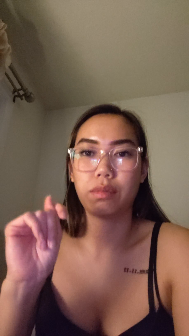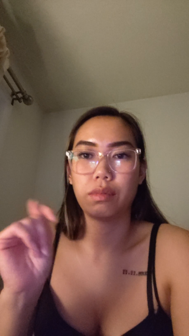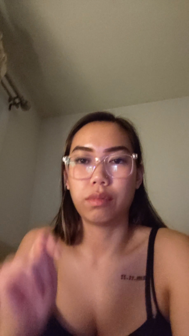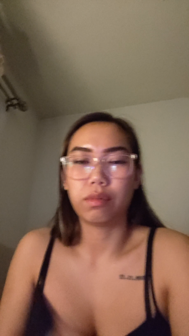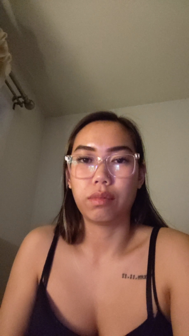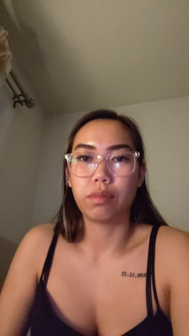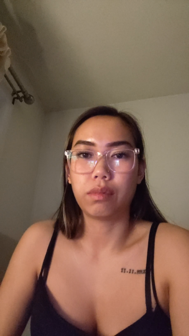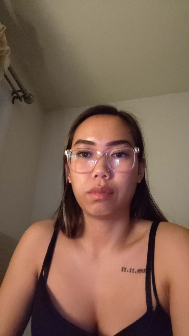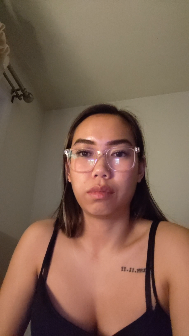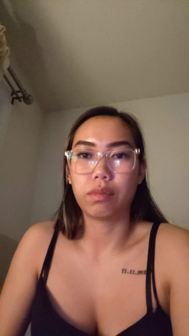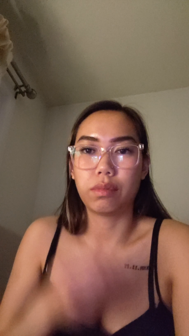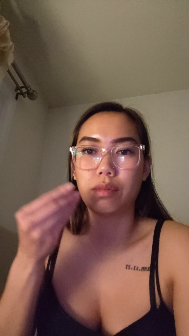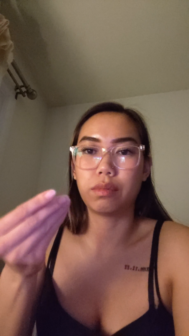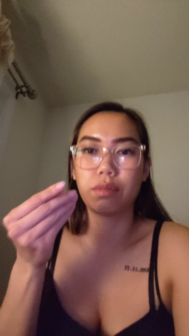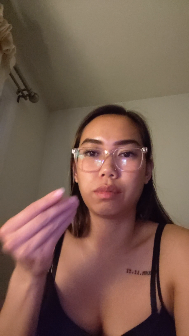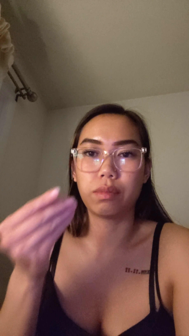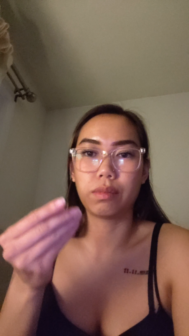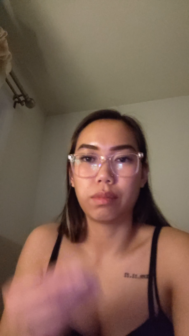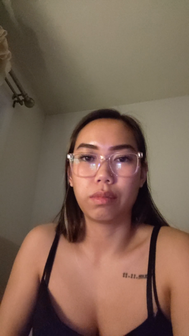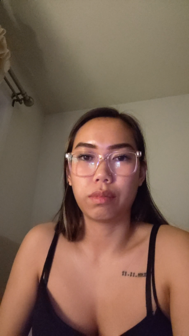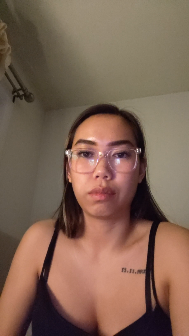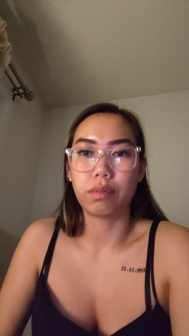feed